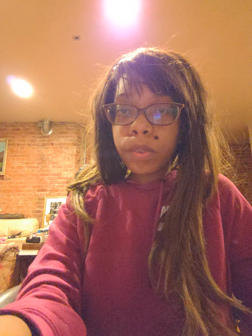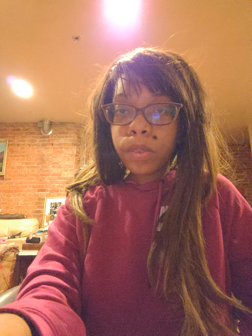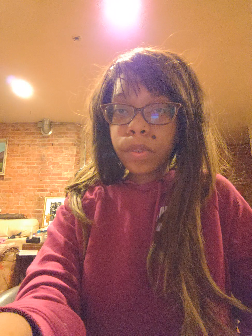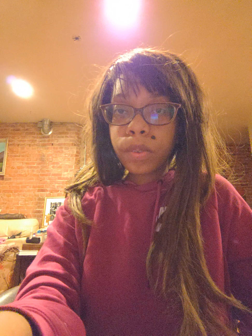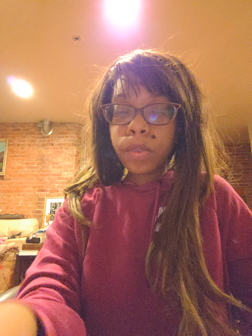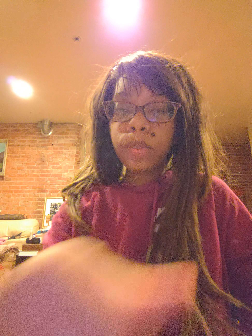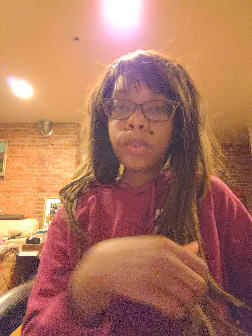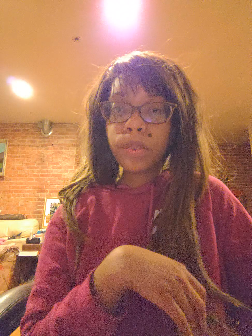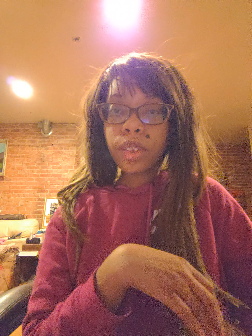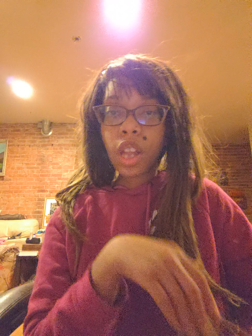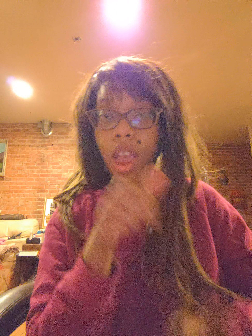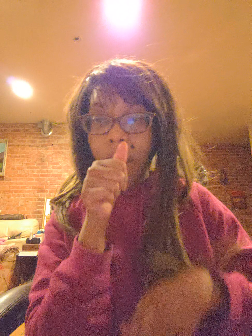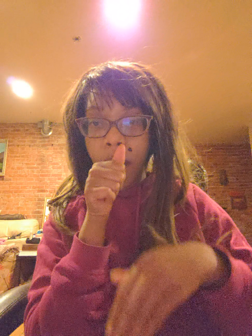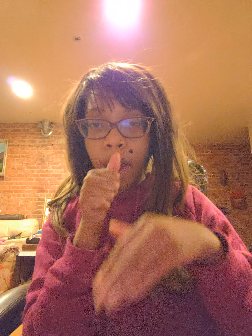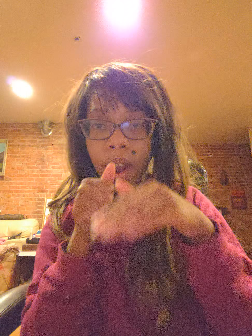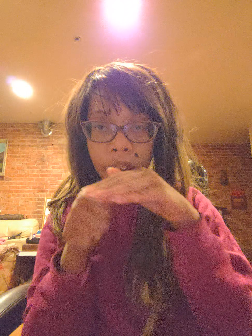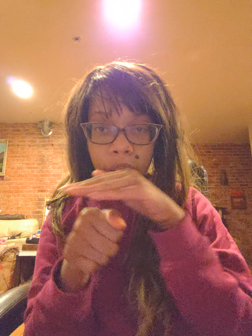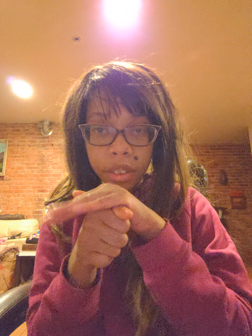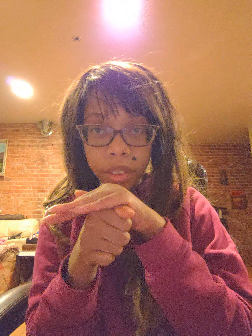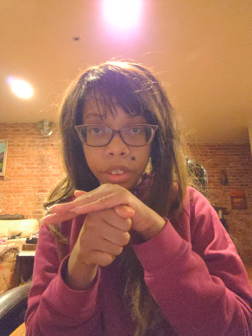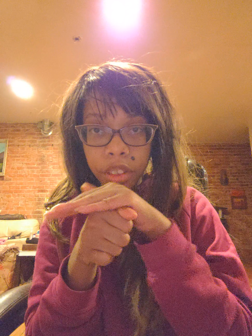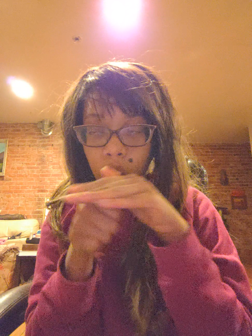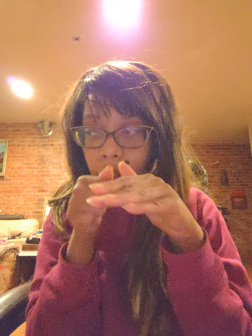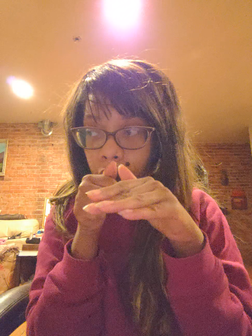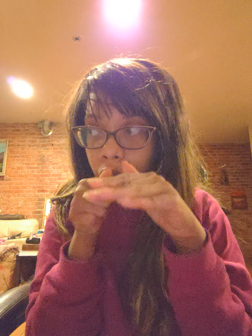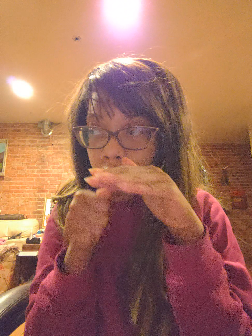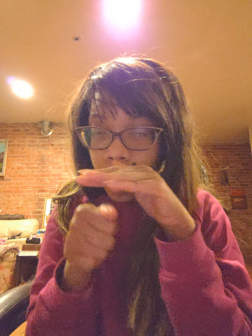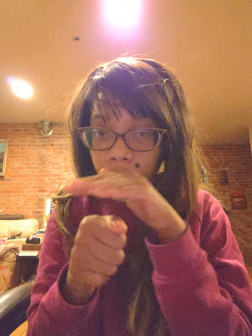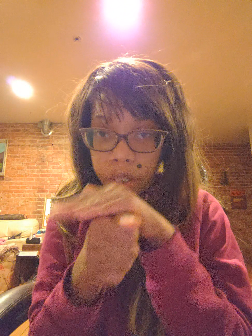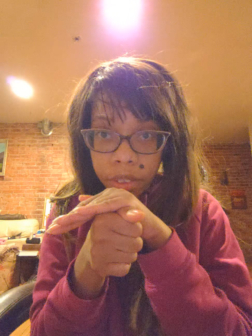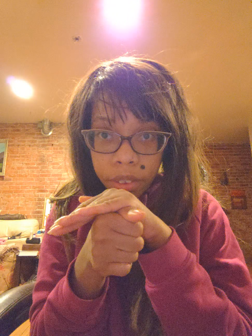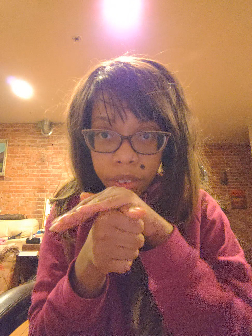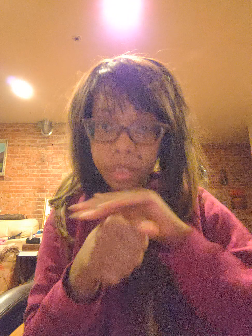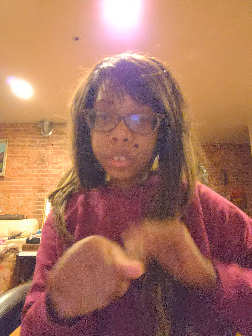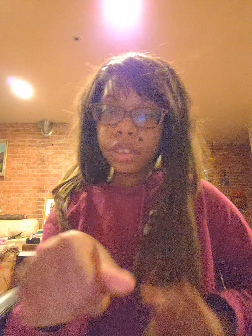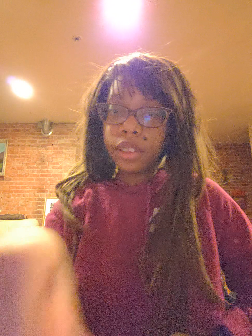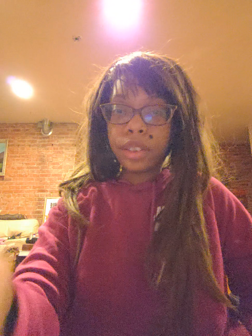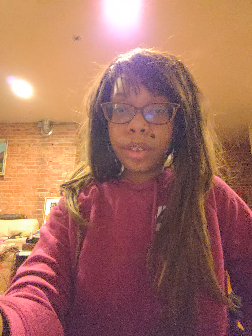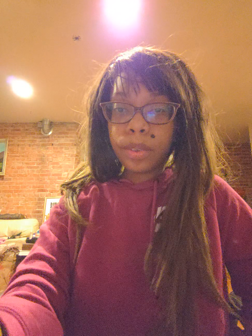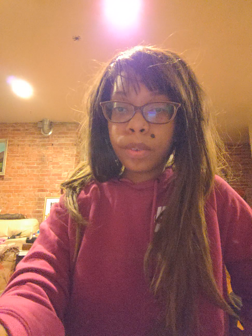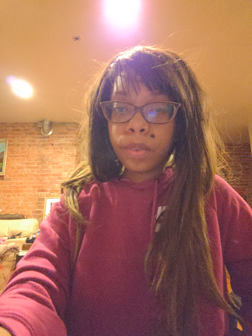hide